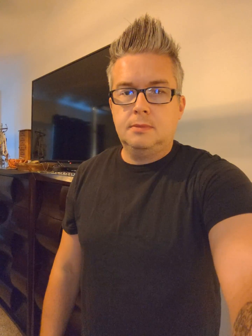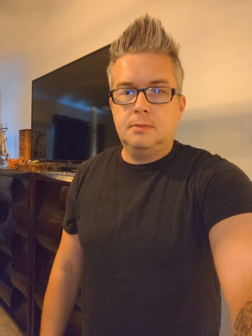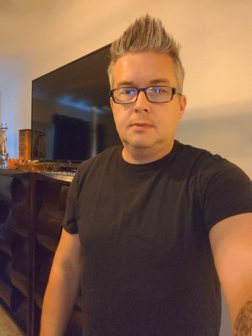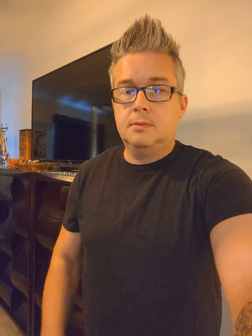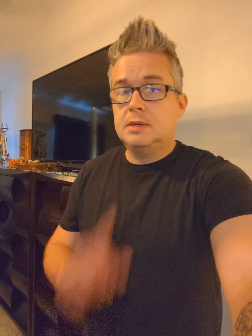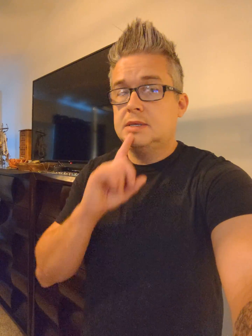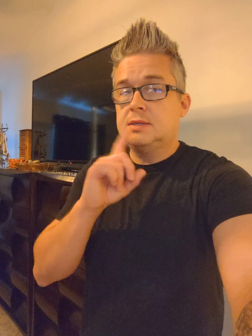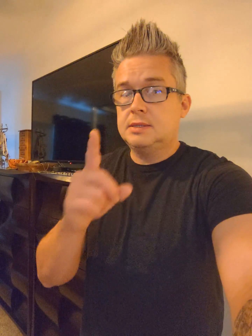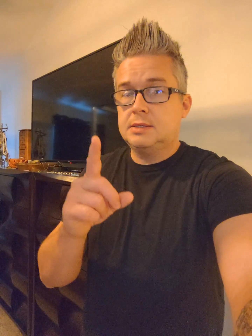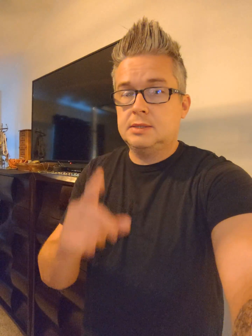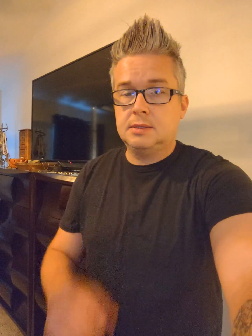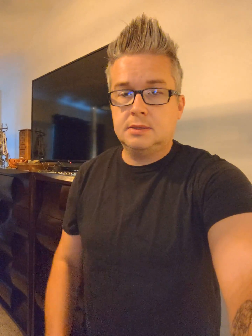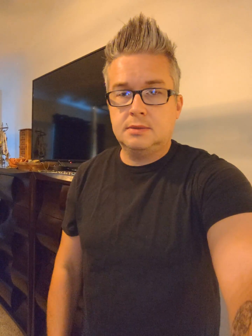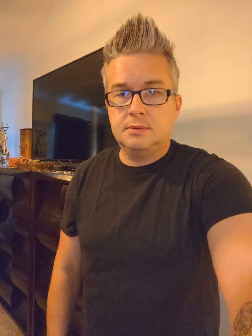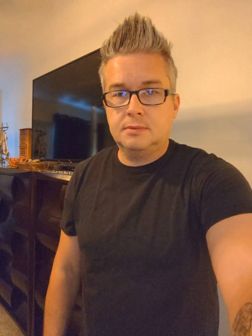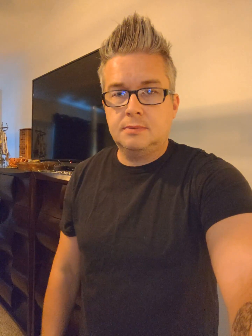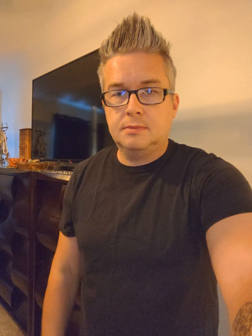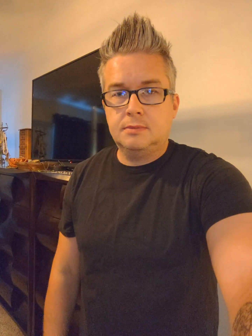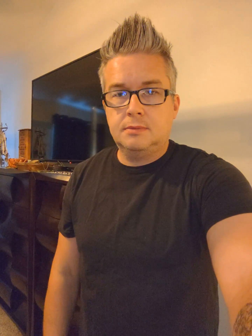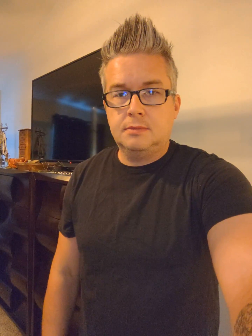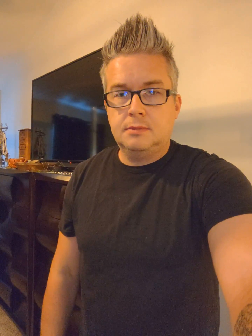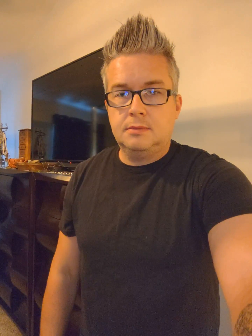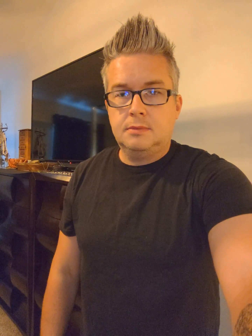is